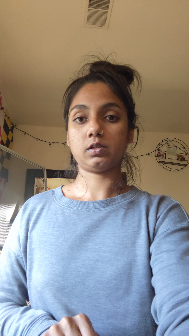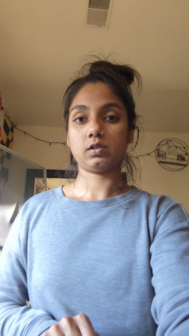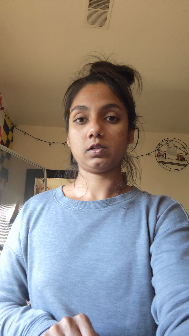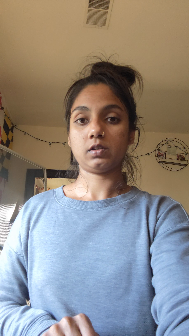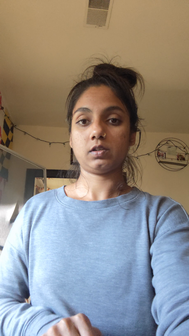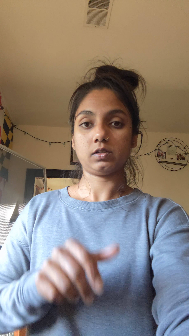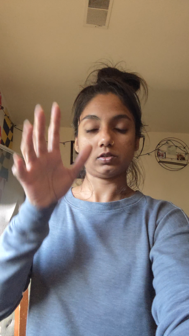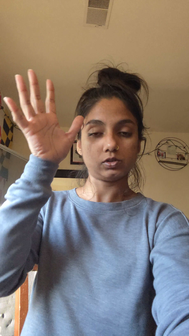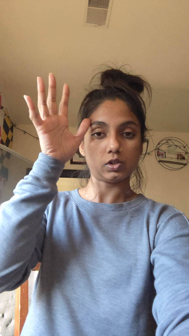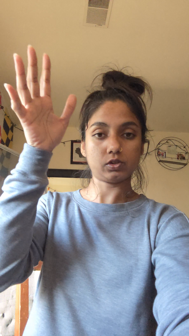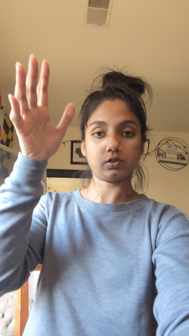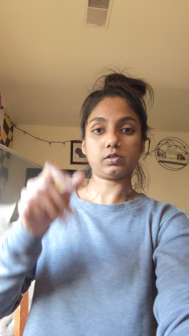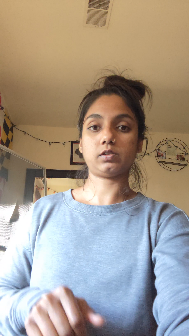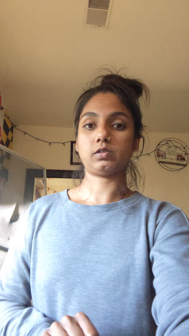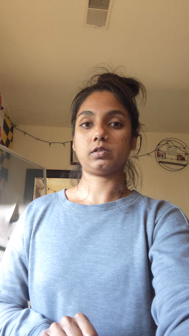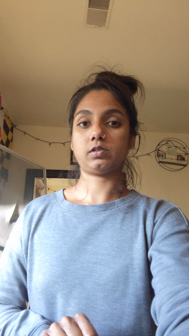deer